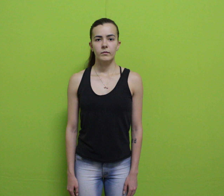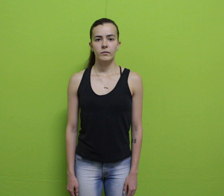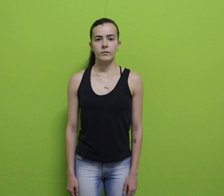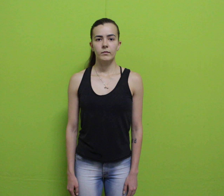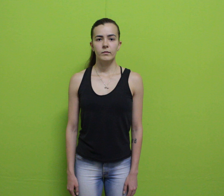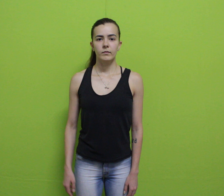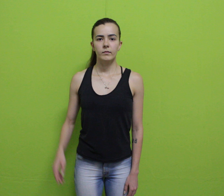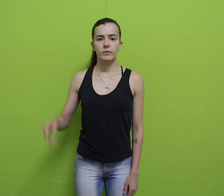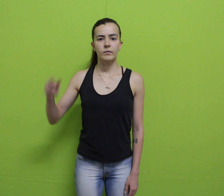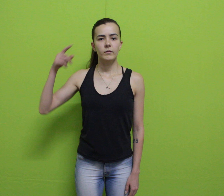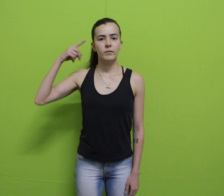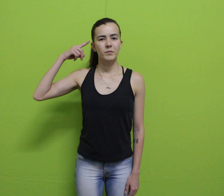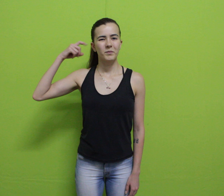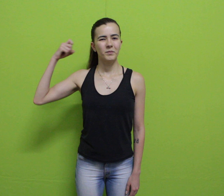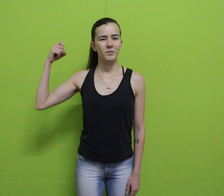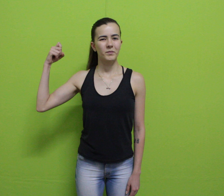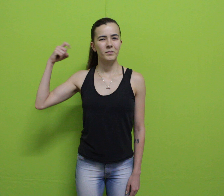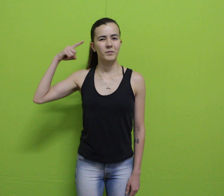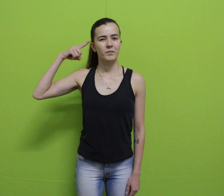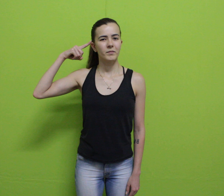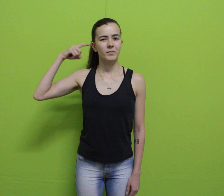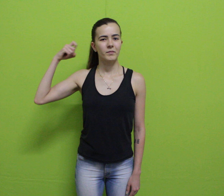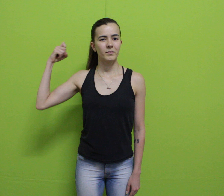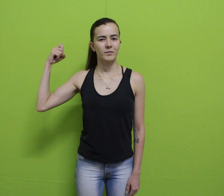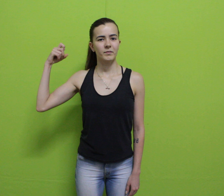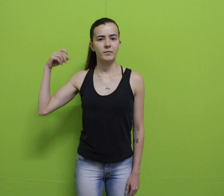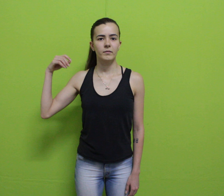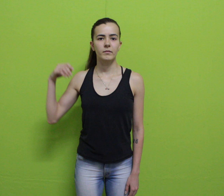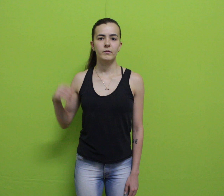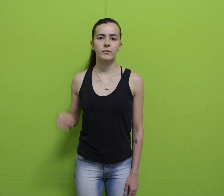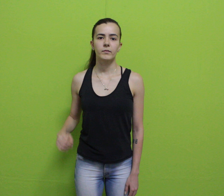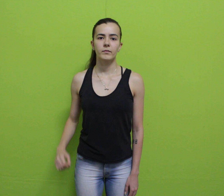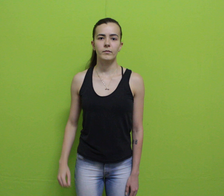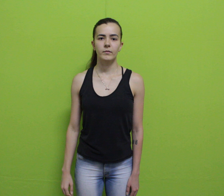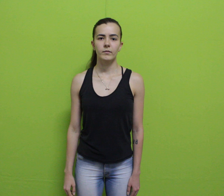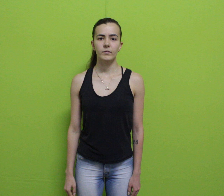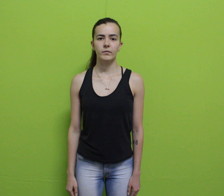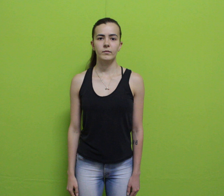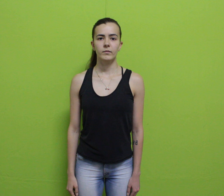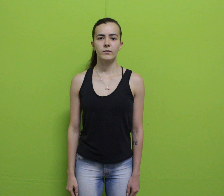barulho